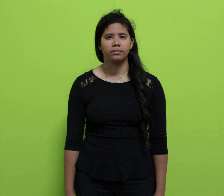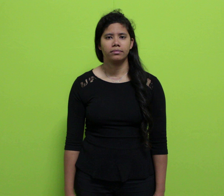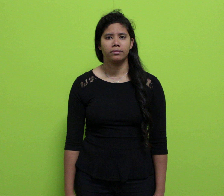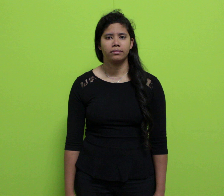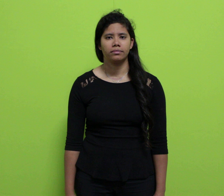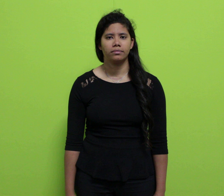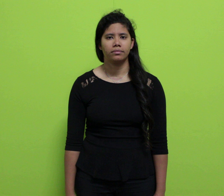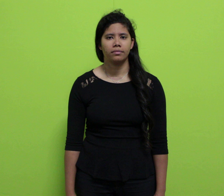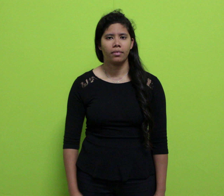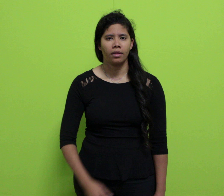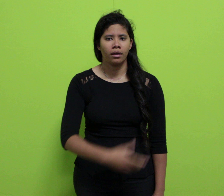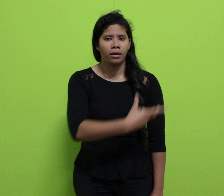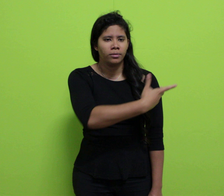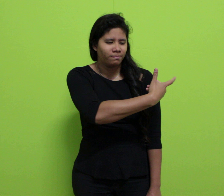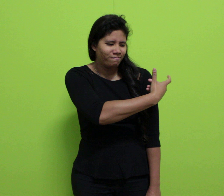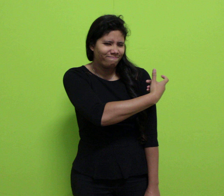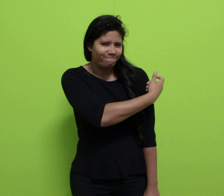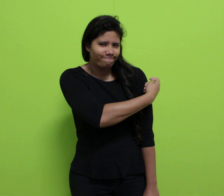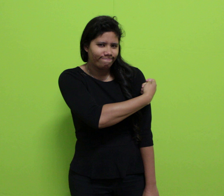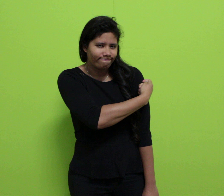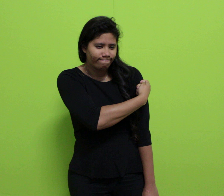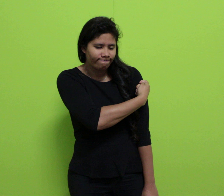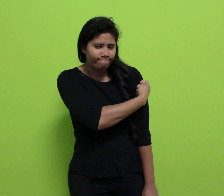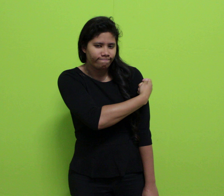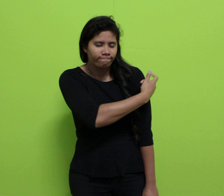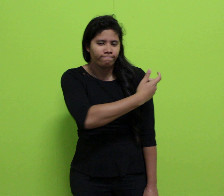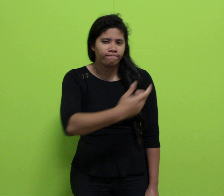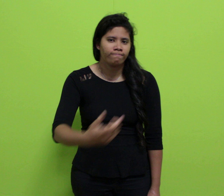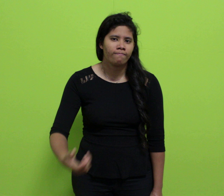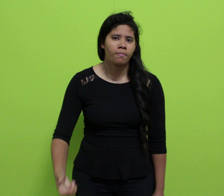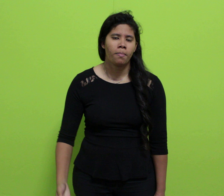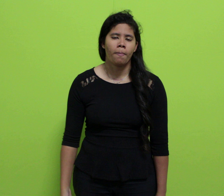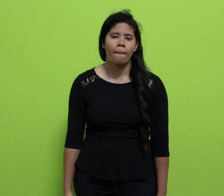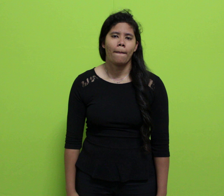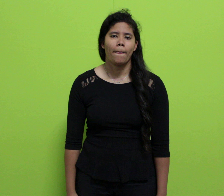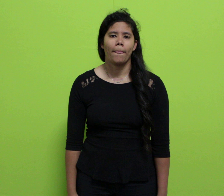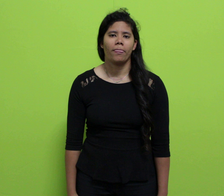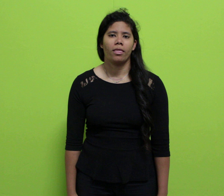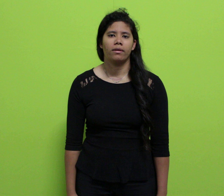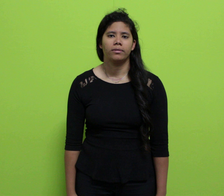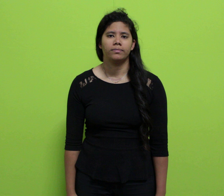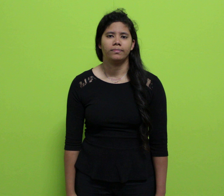vacina